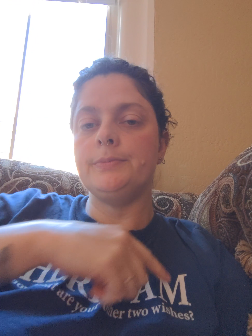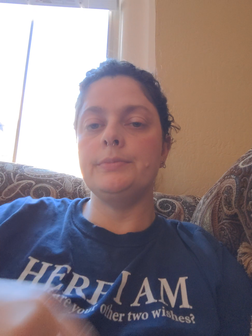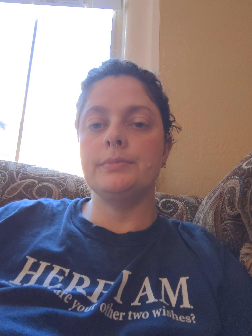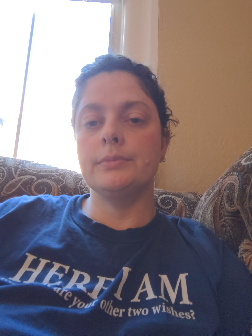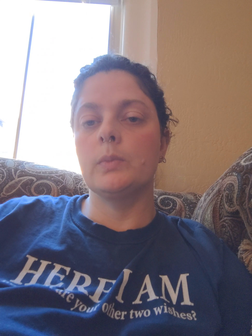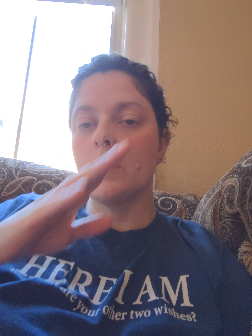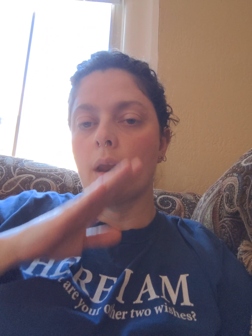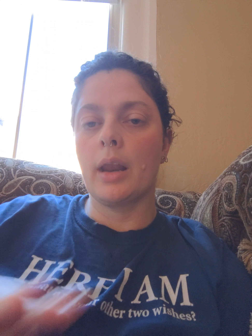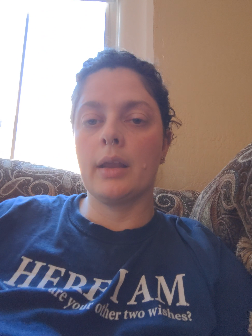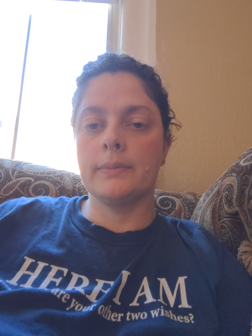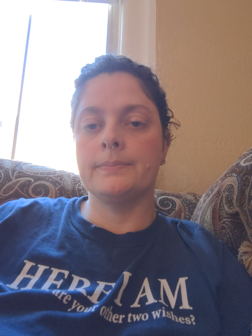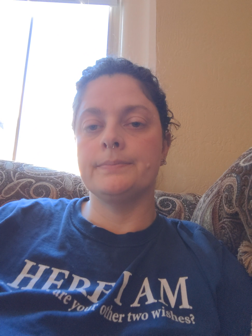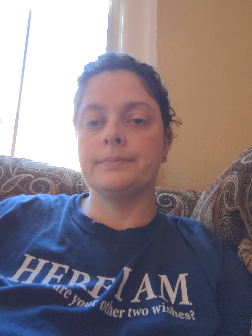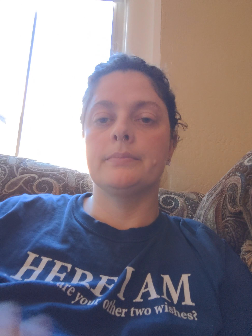quiet